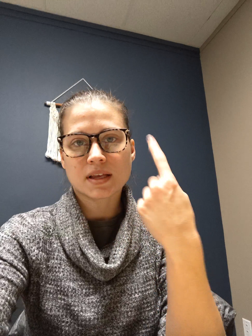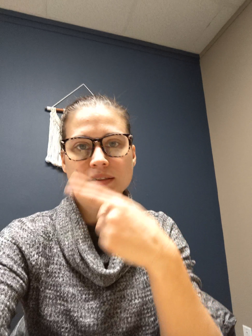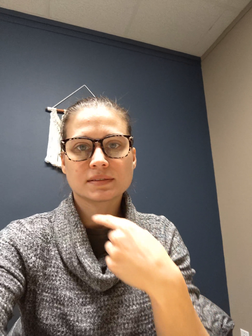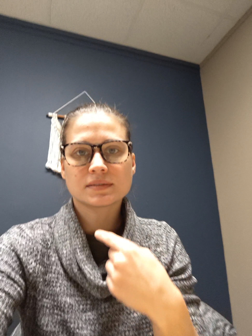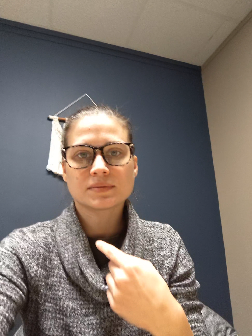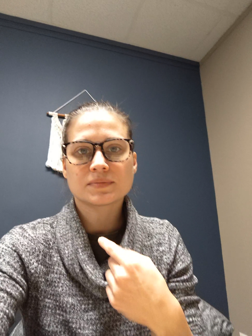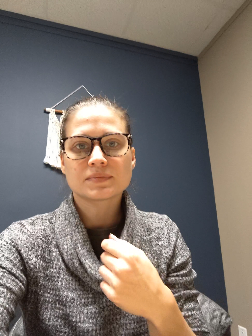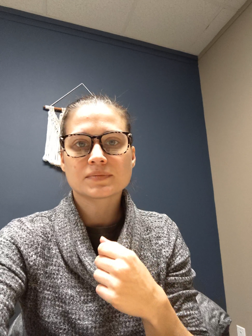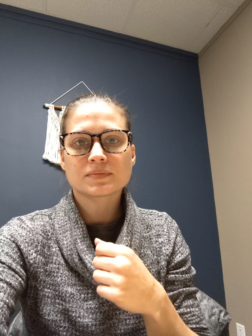face